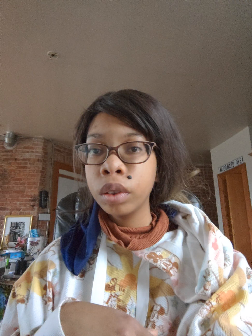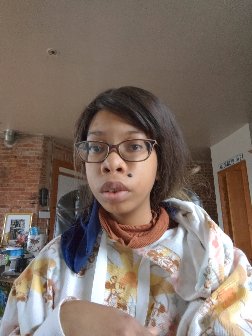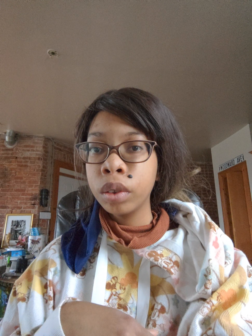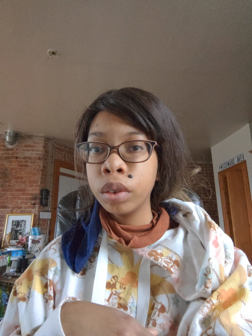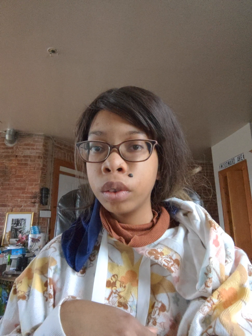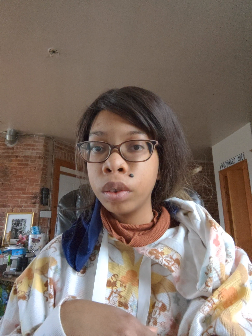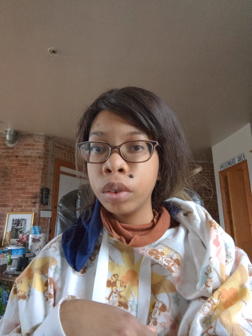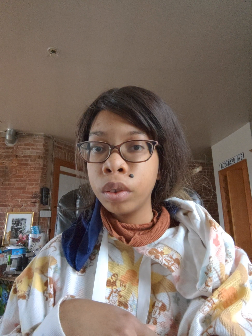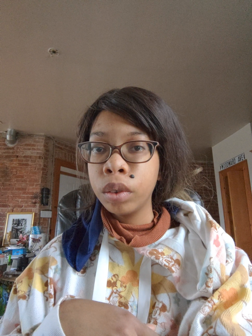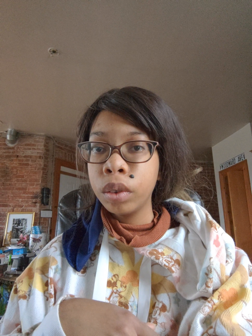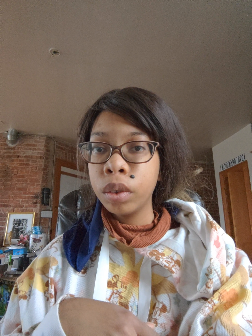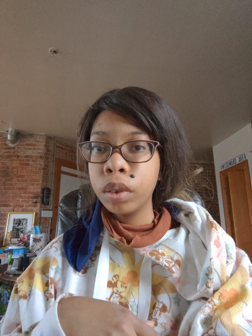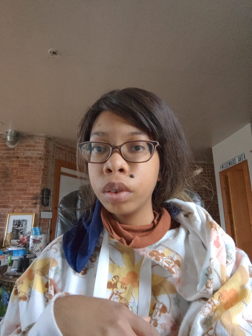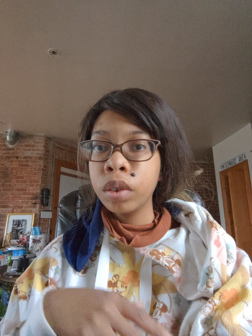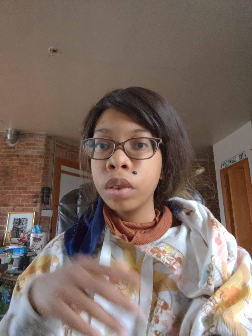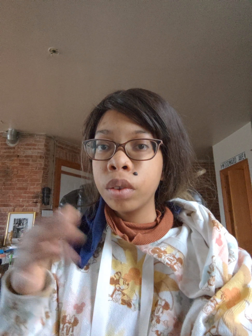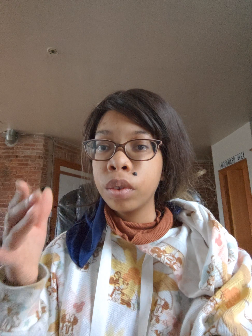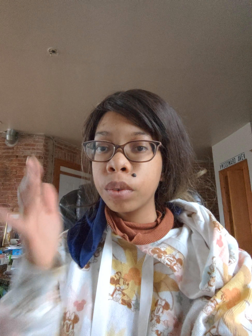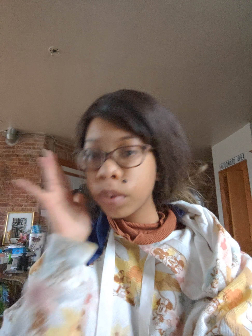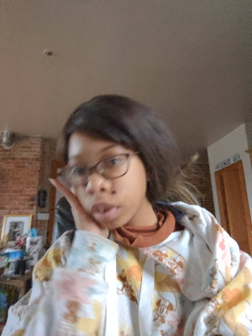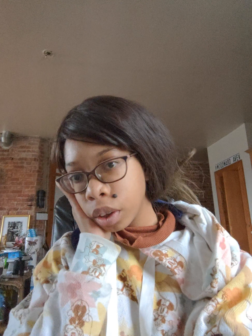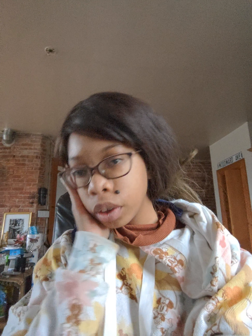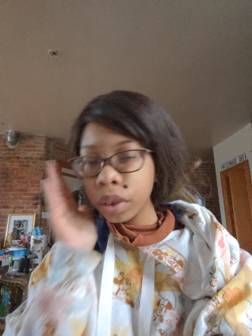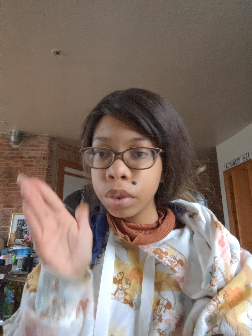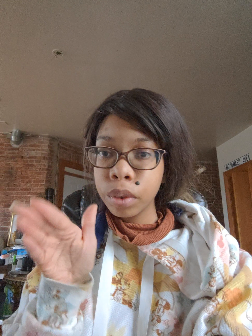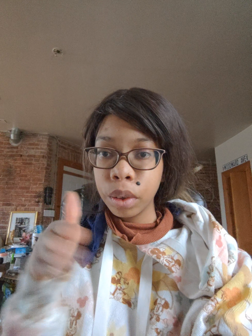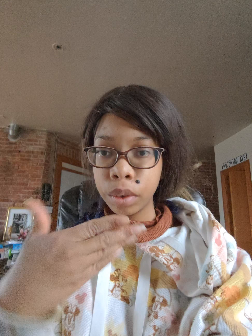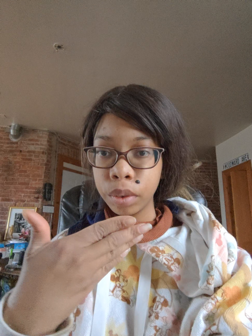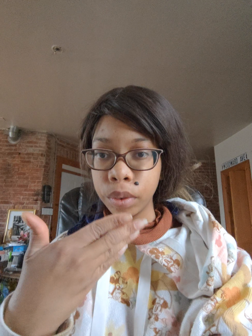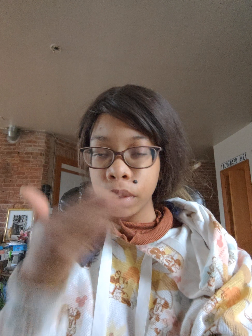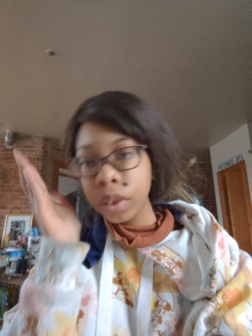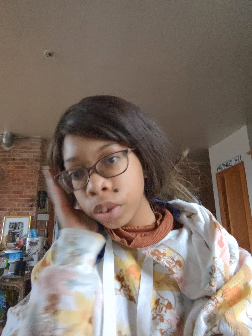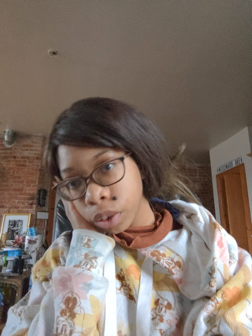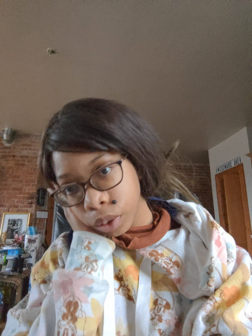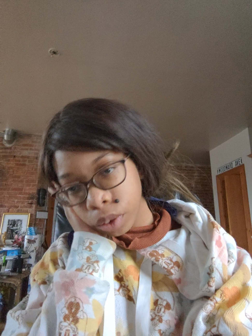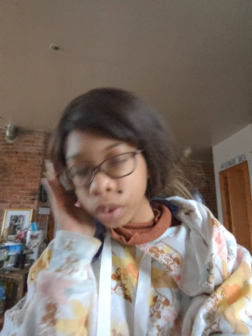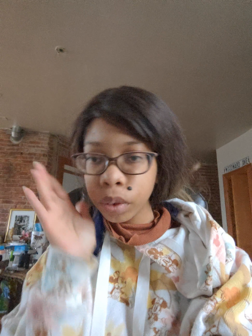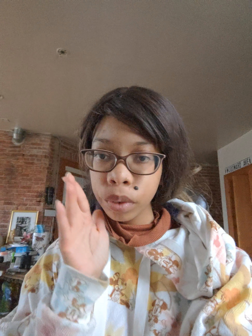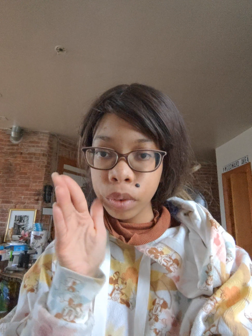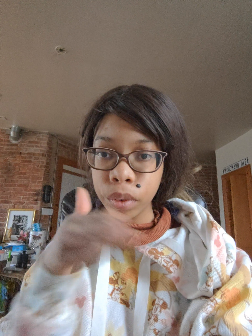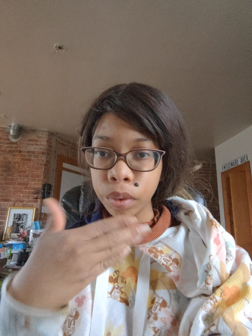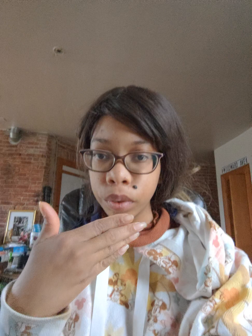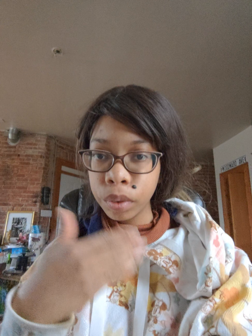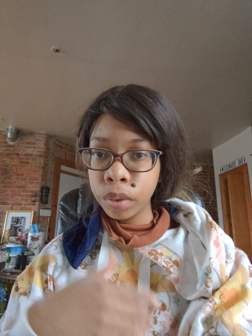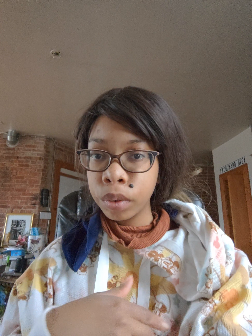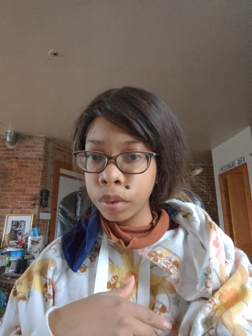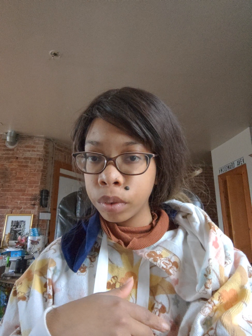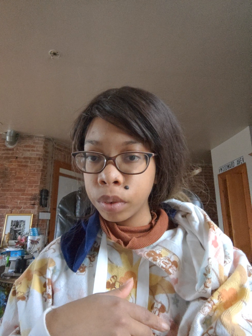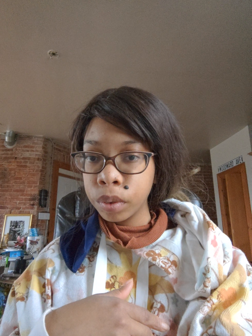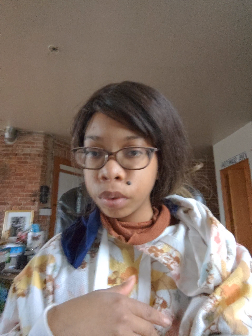bedroom